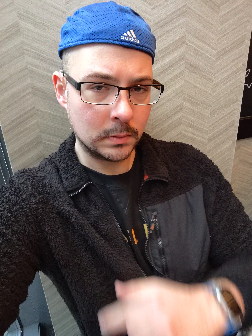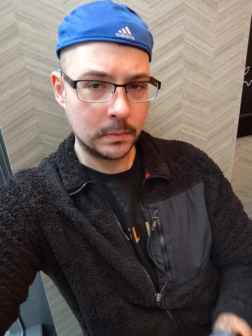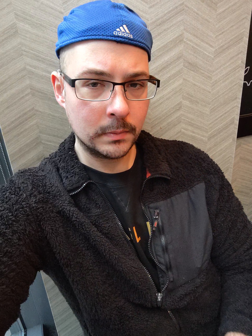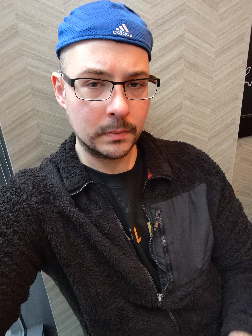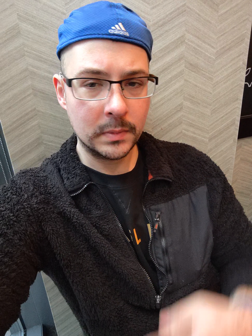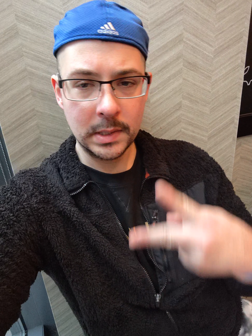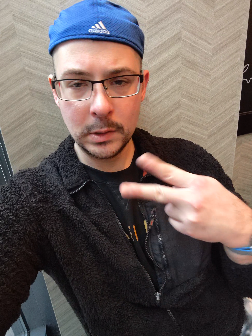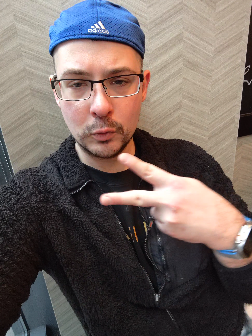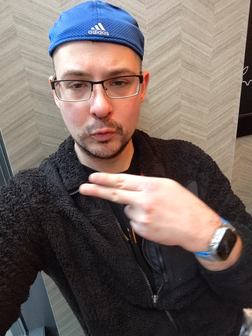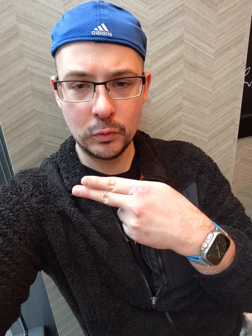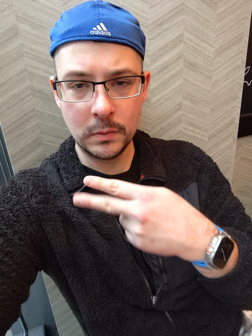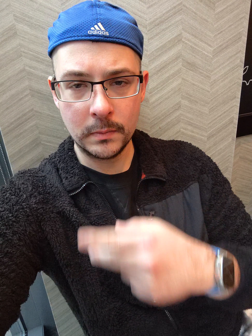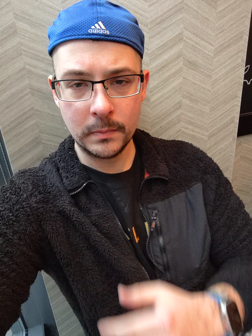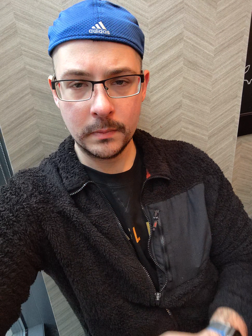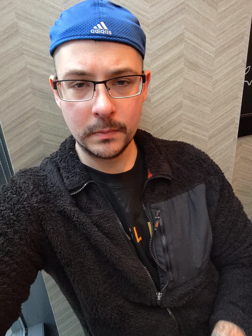scissors